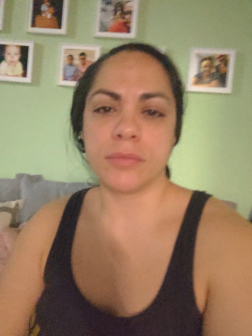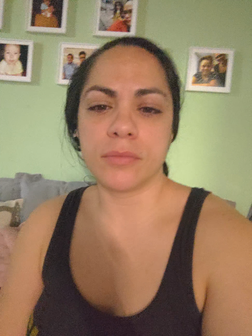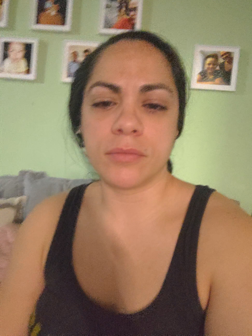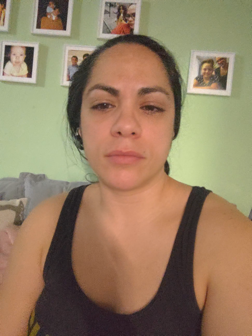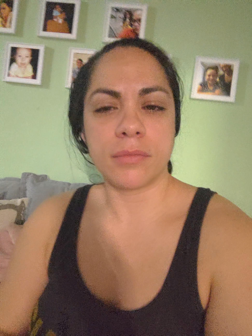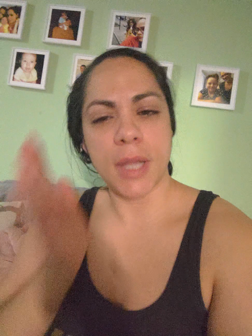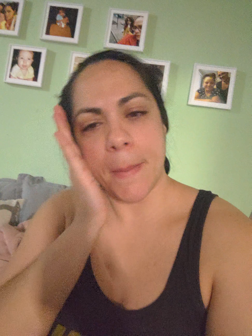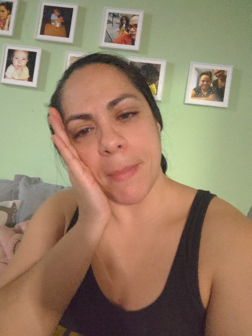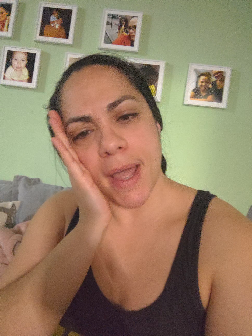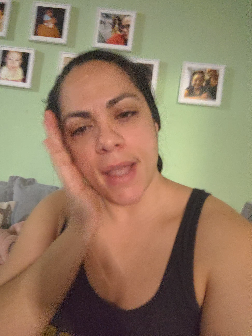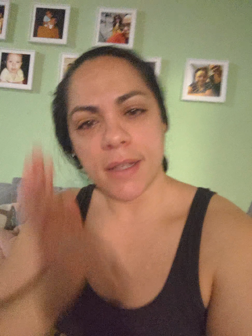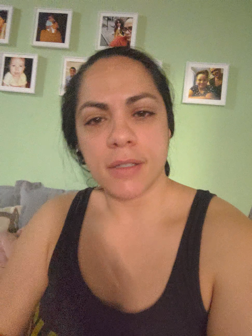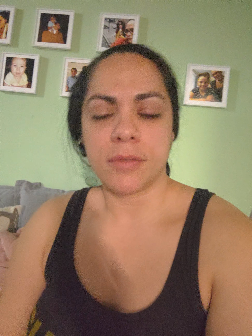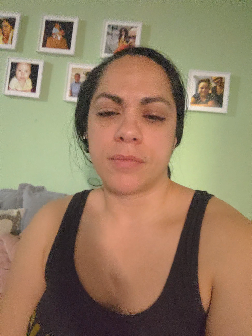bed